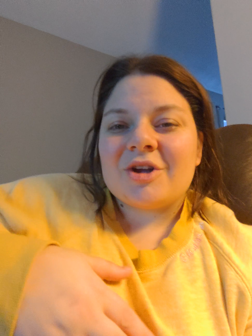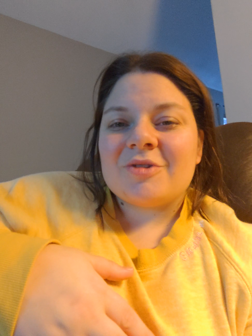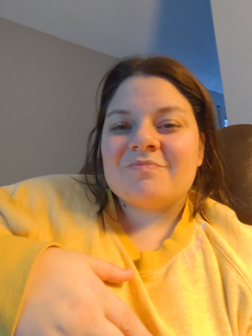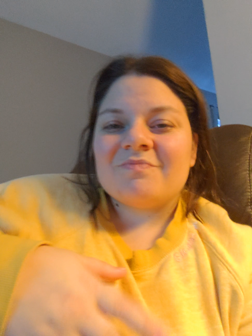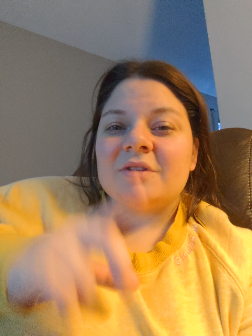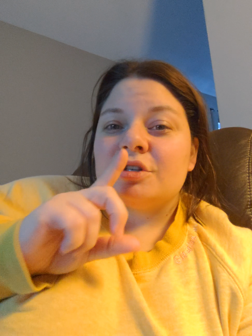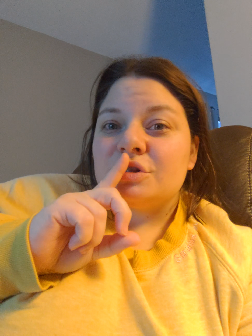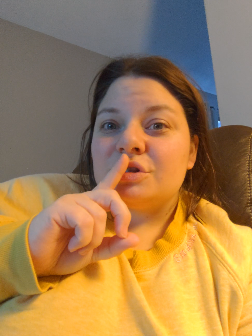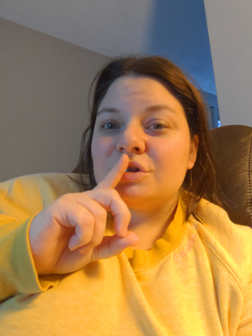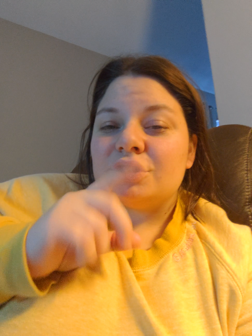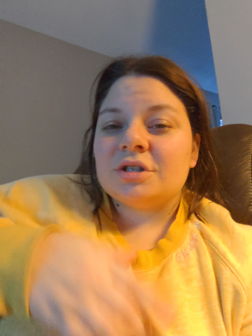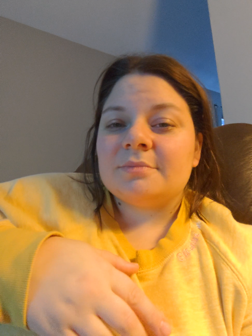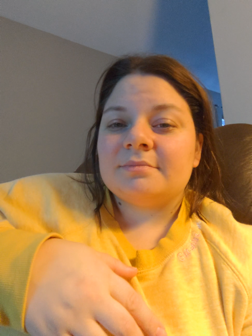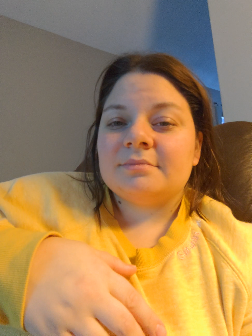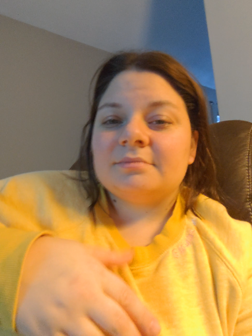shhh